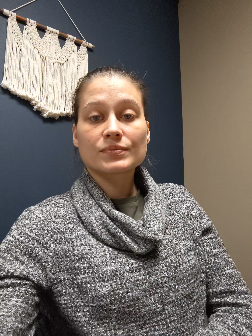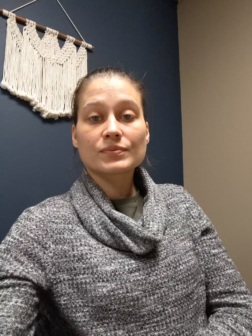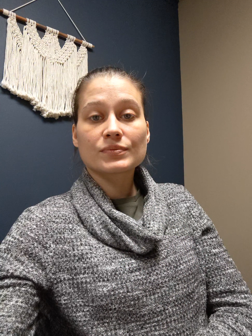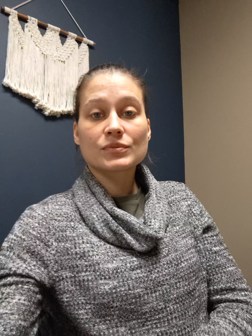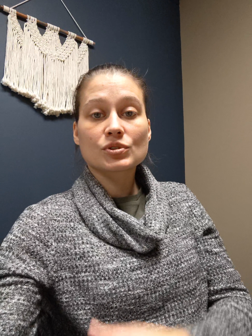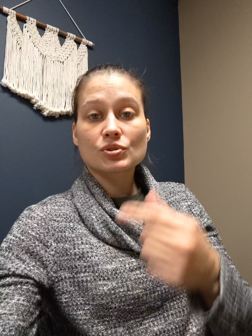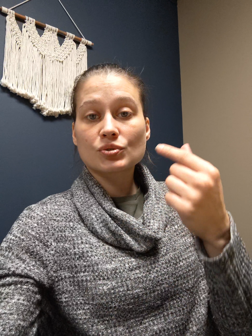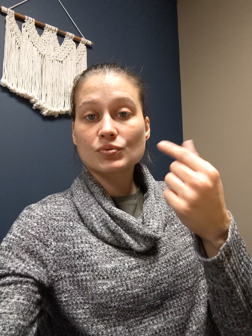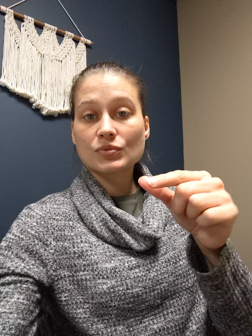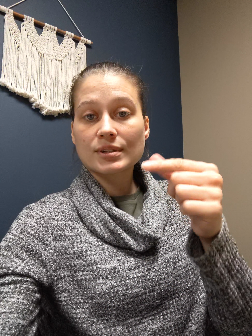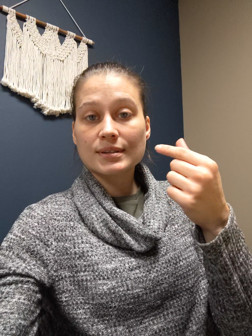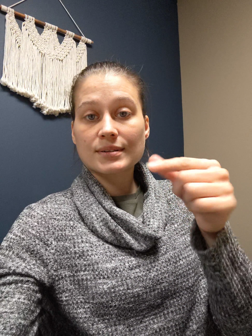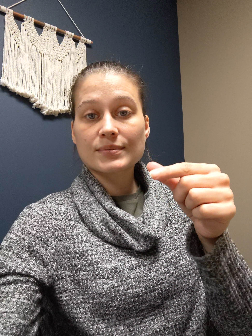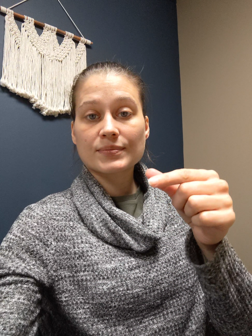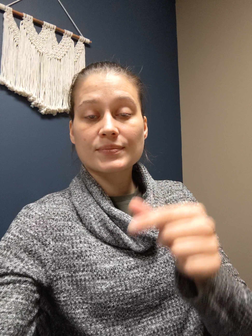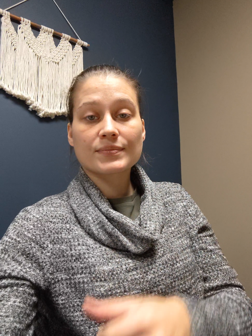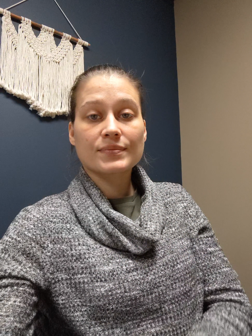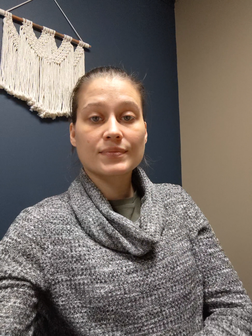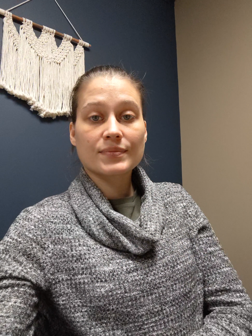green